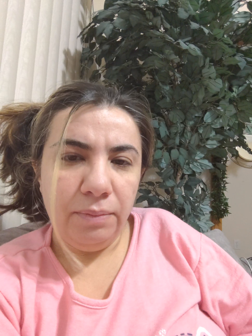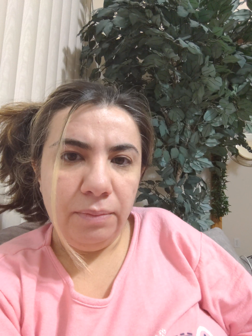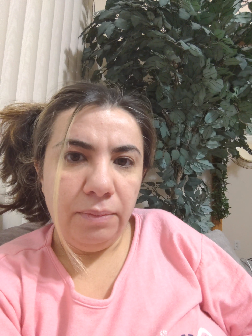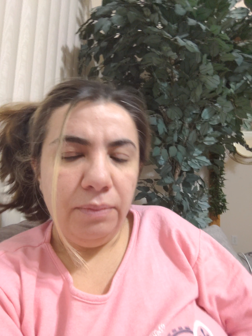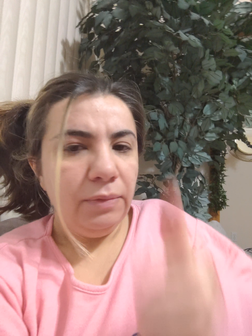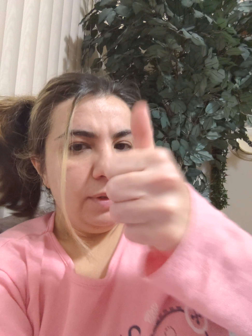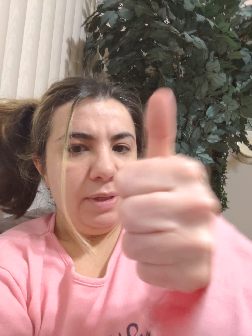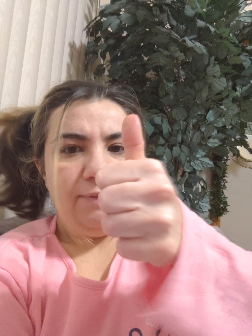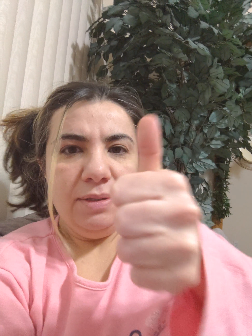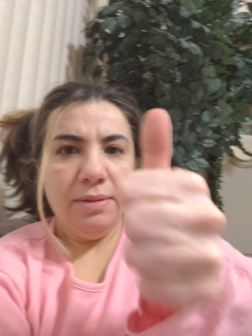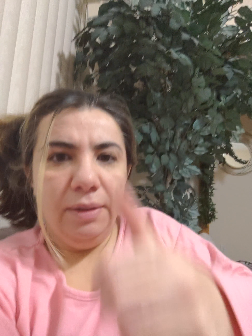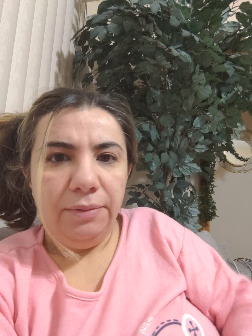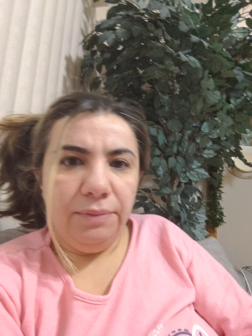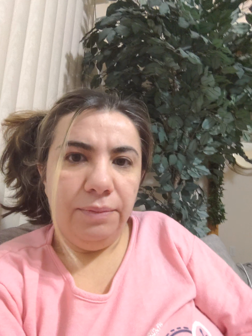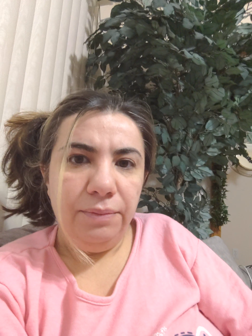yourself